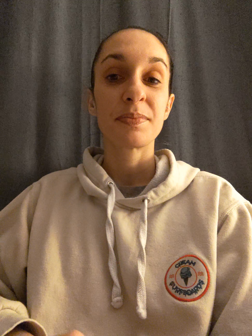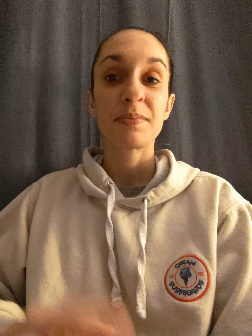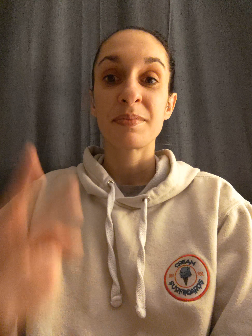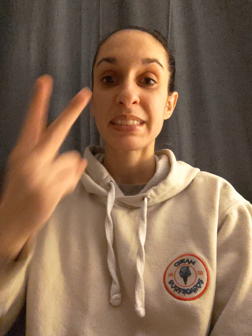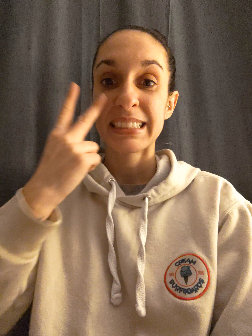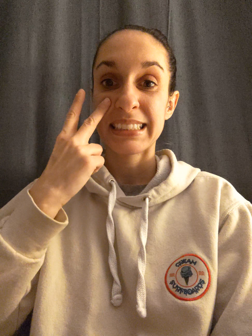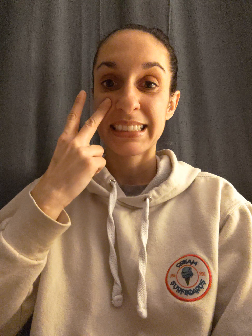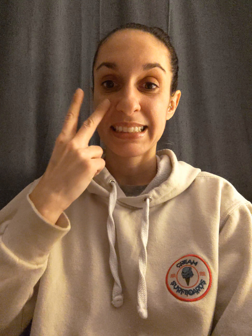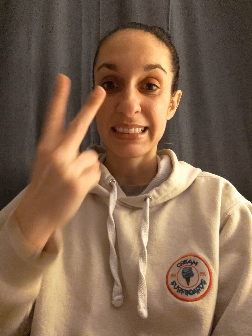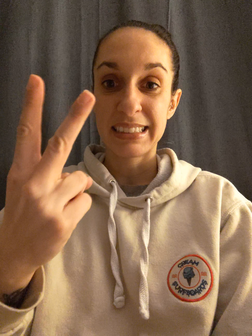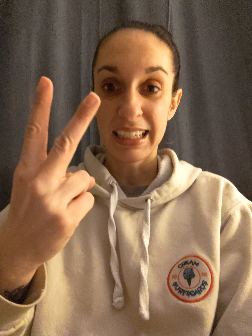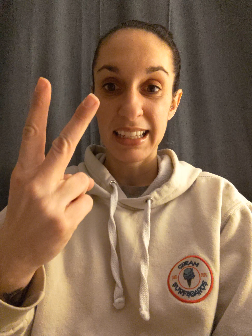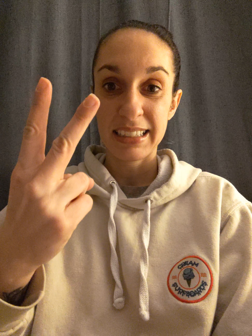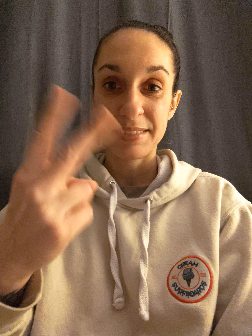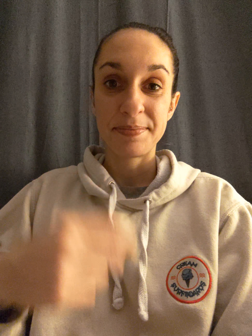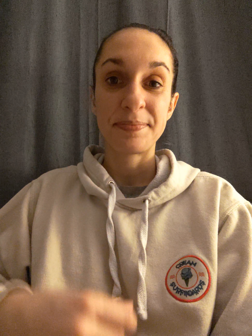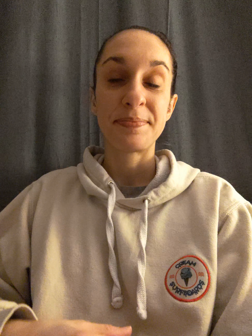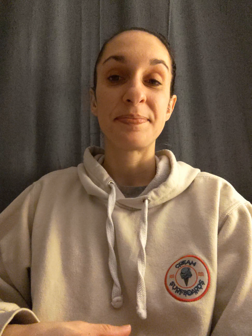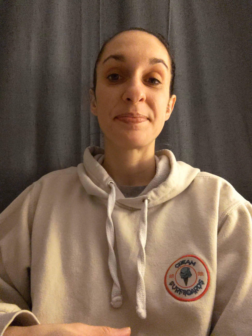see